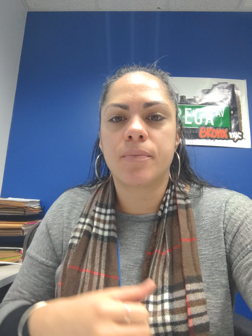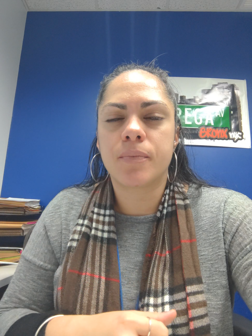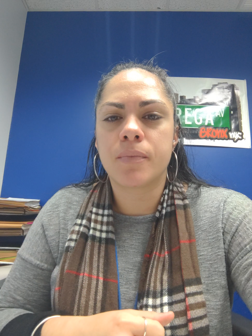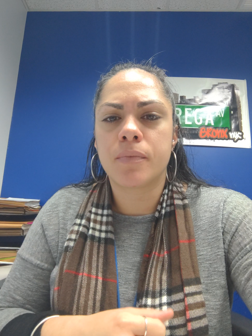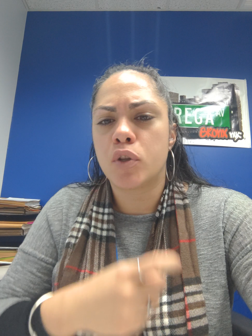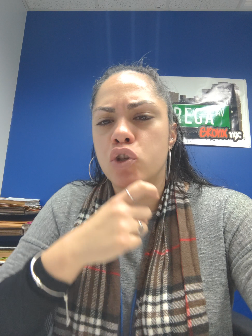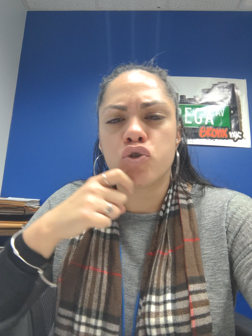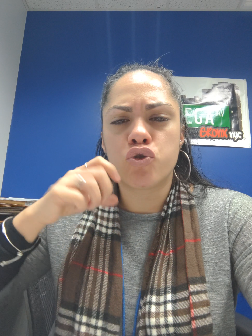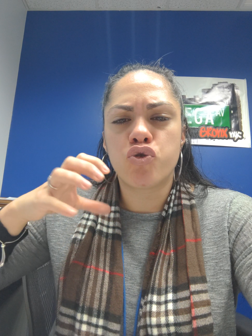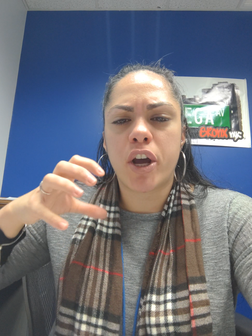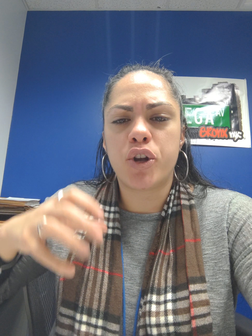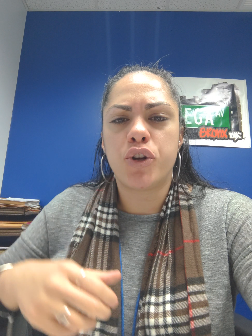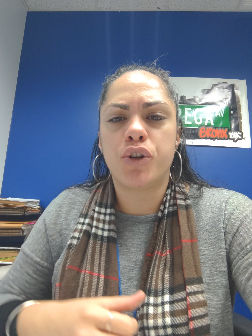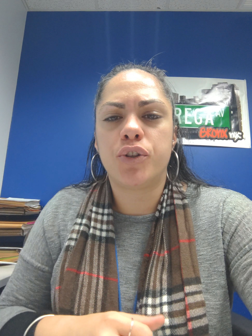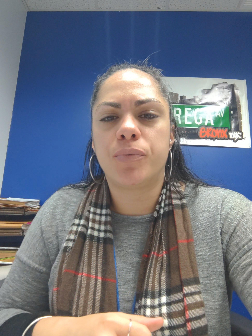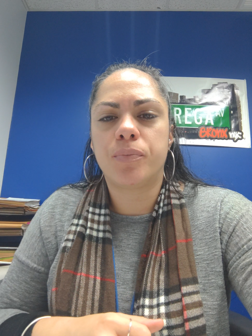dryer